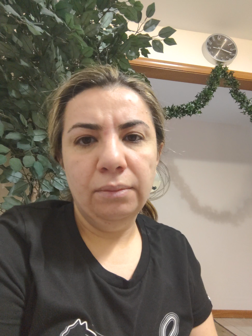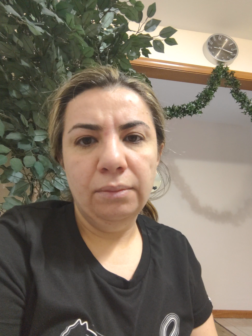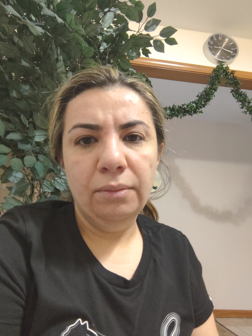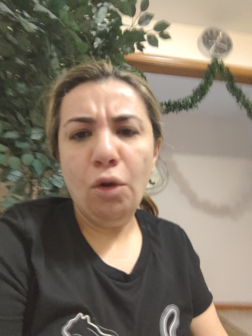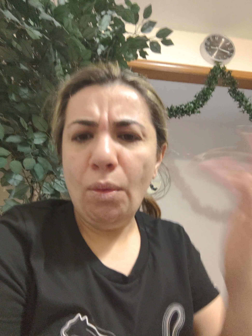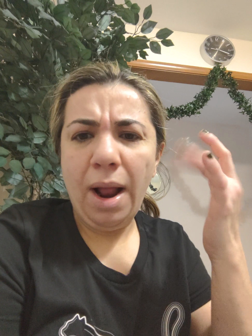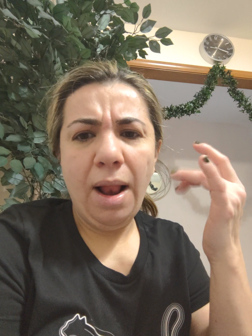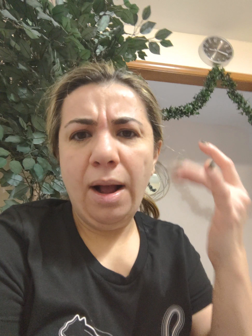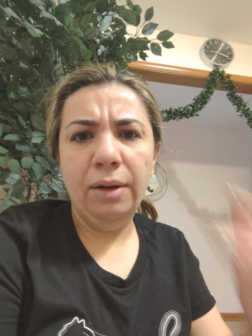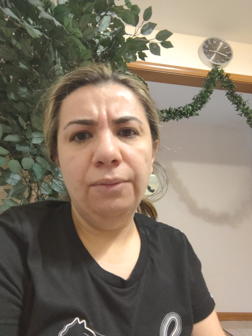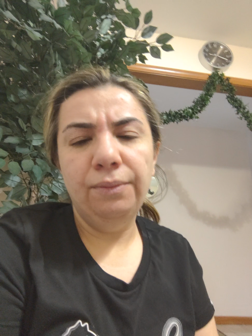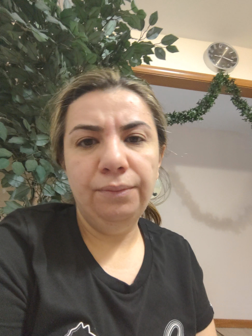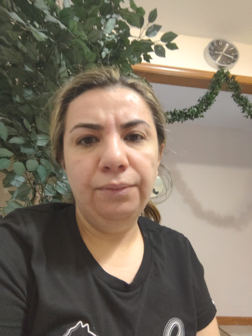why